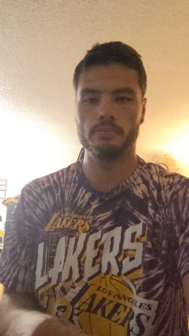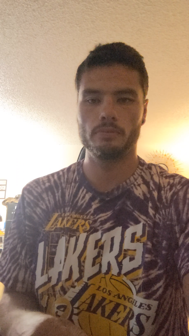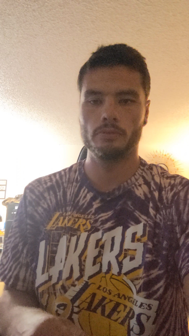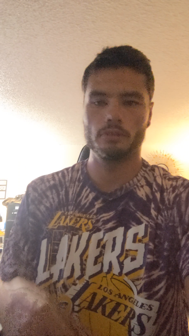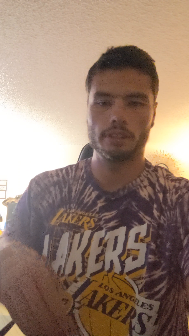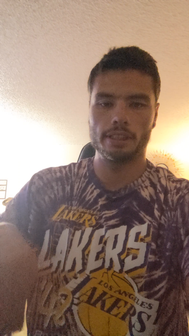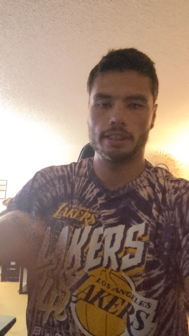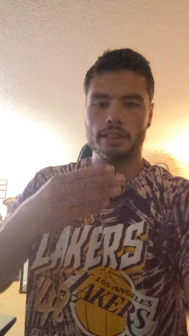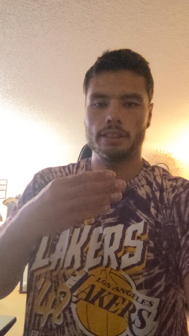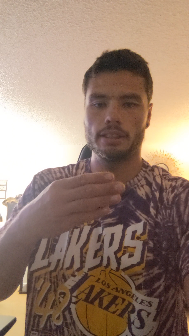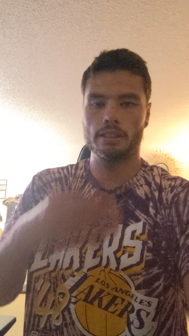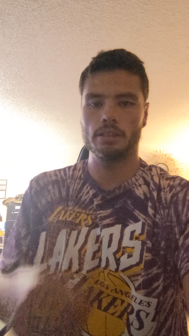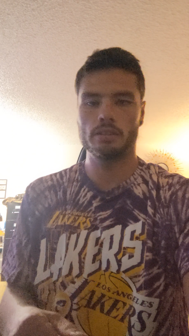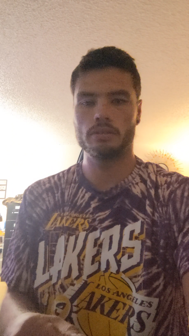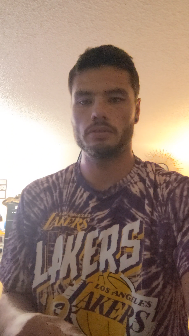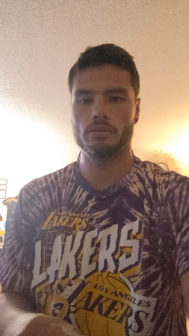kick